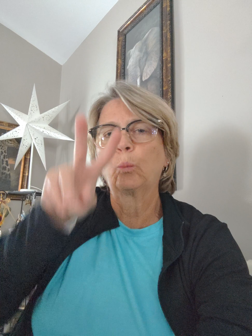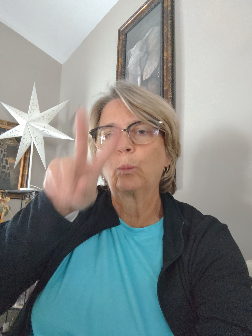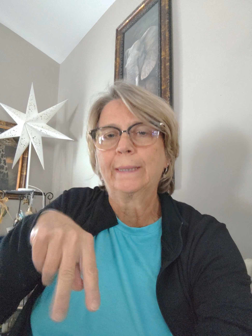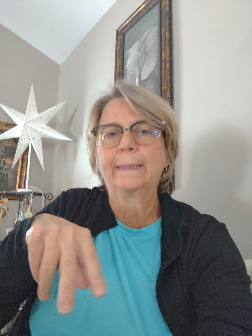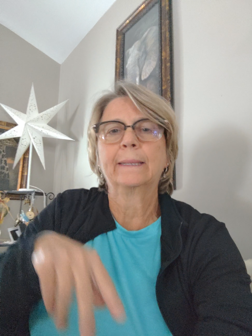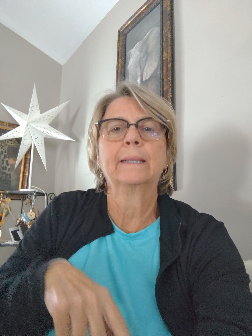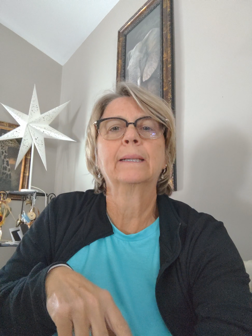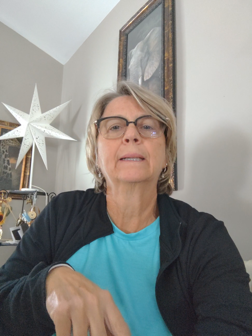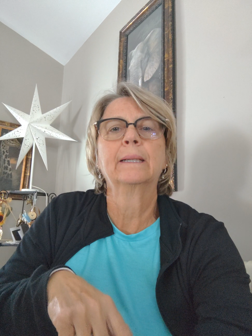read